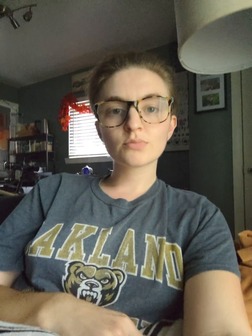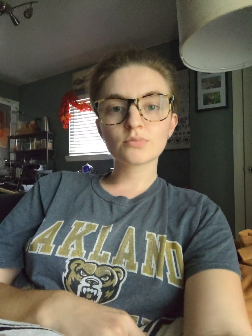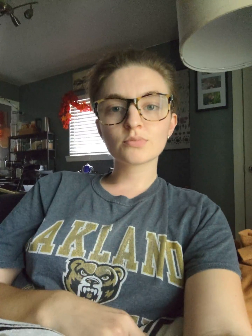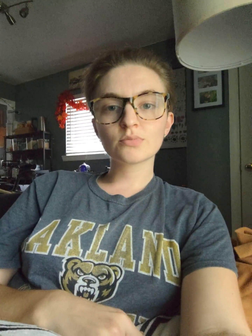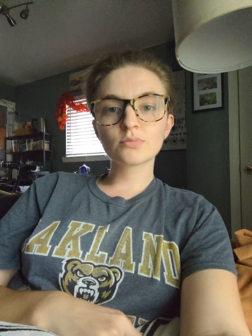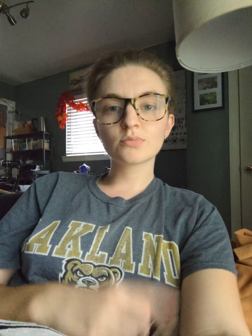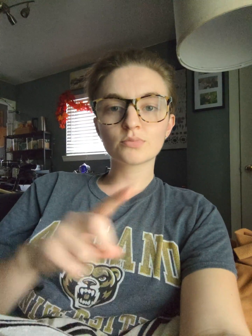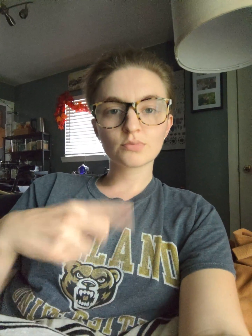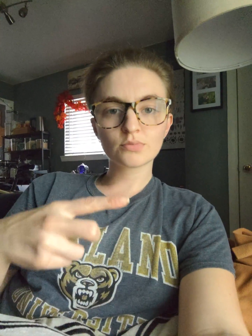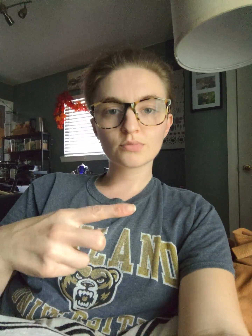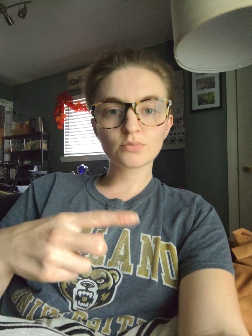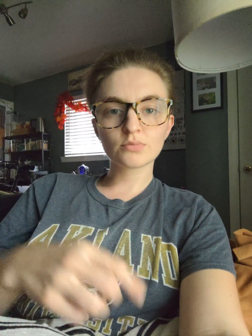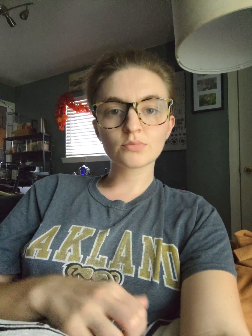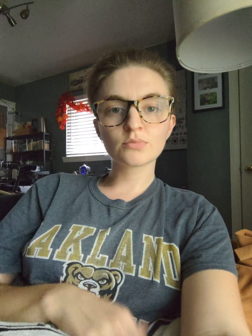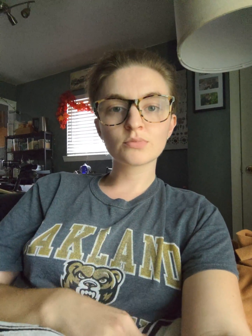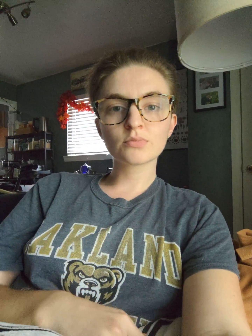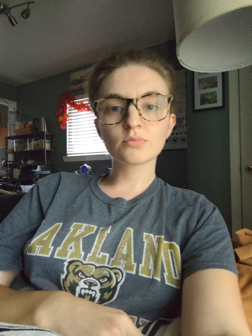about